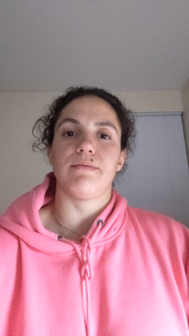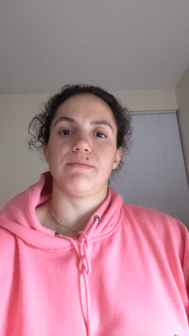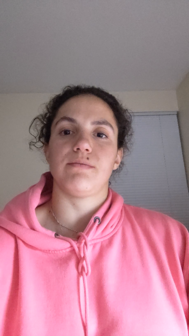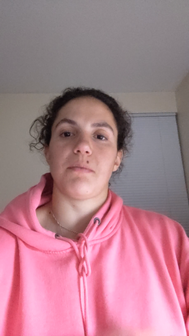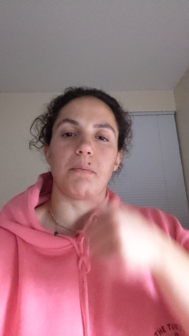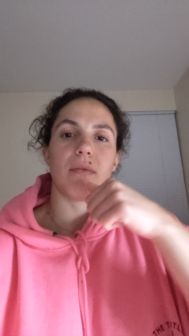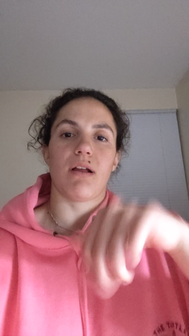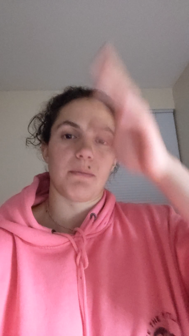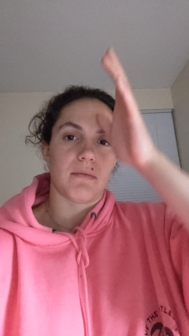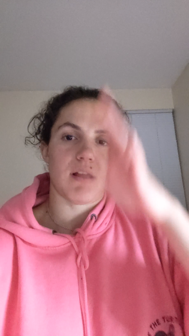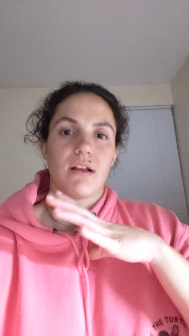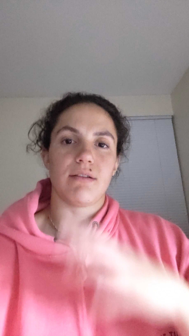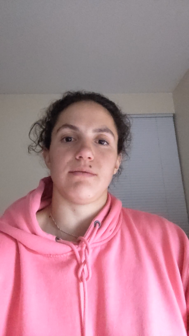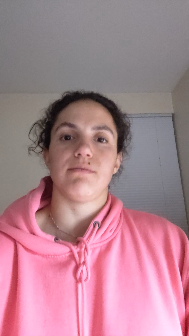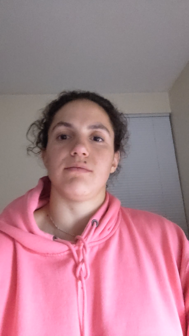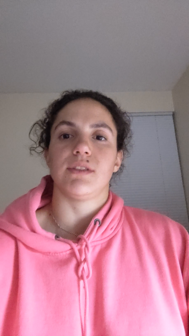mailman